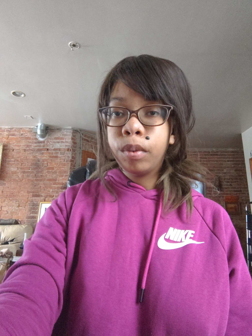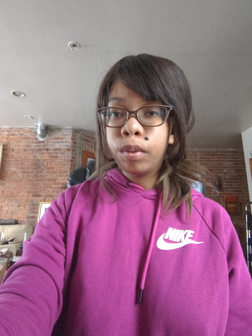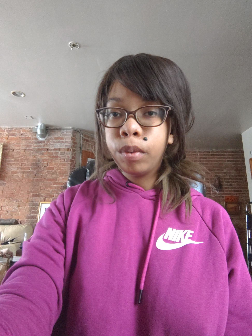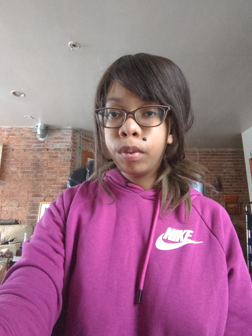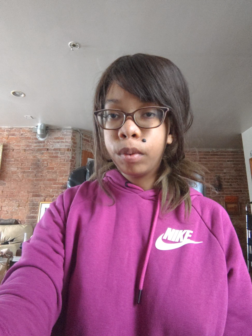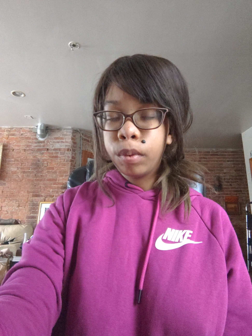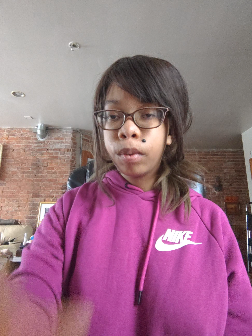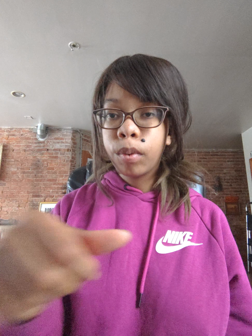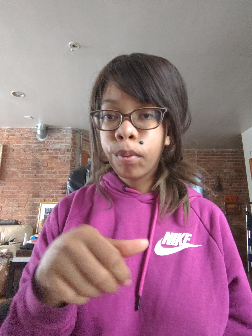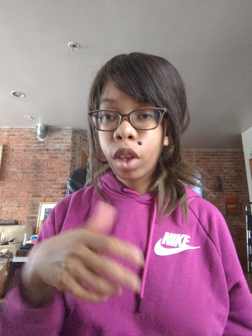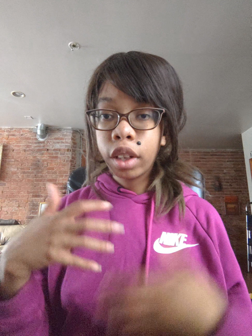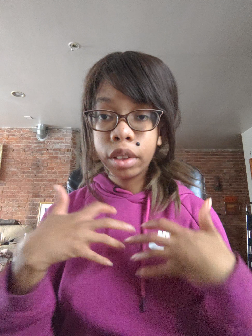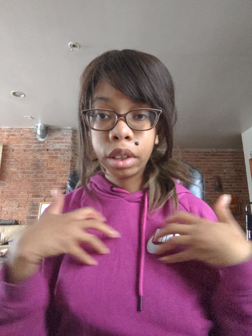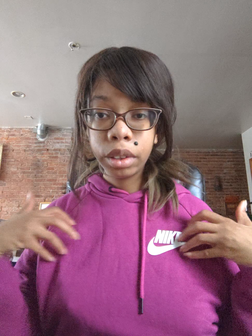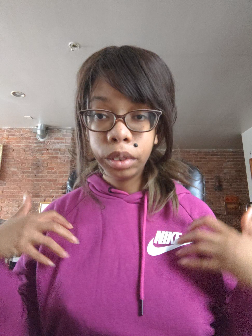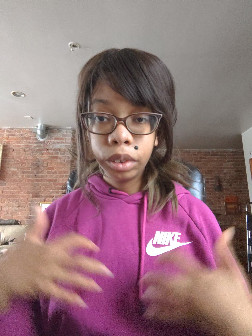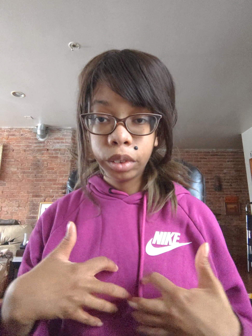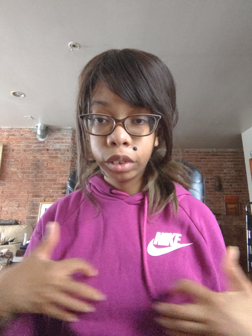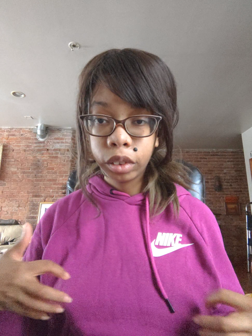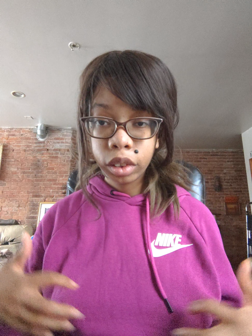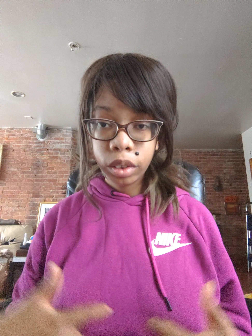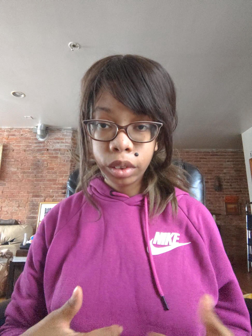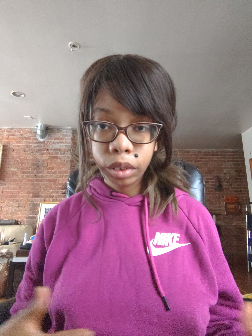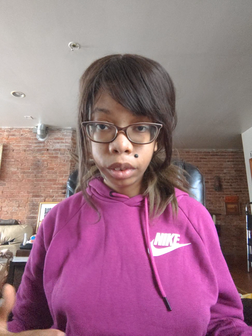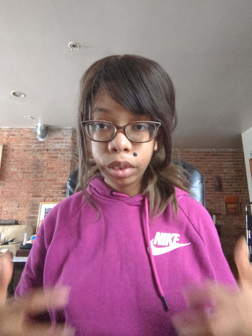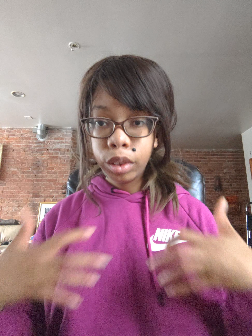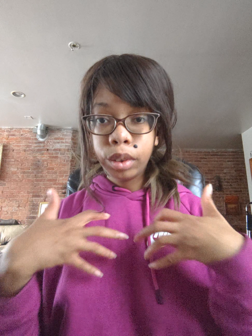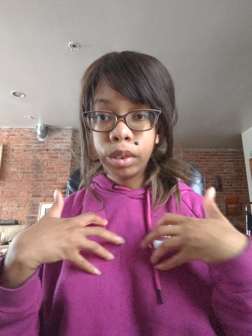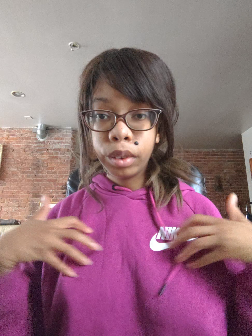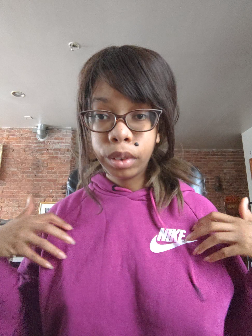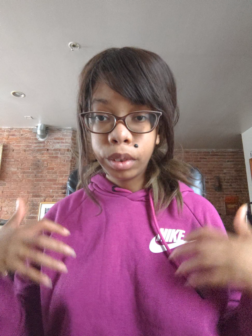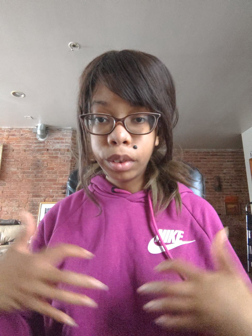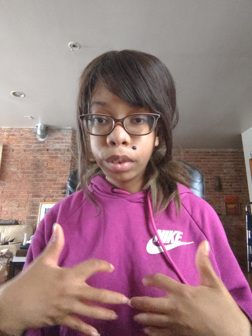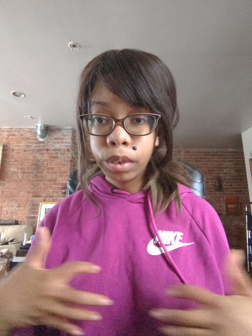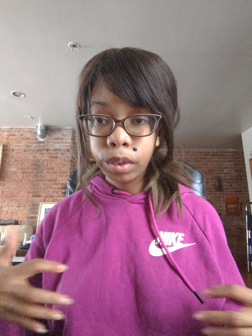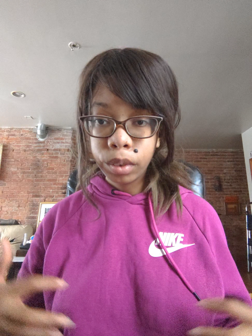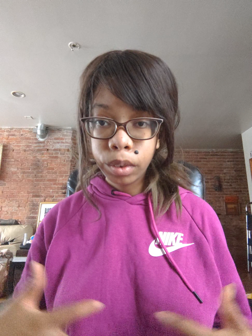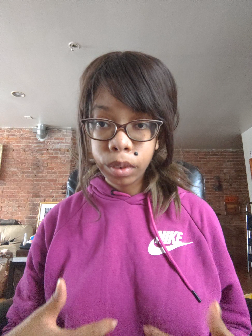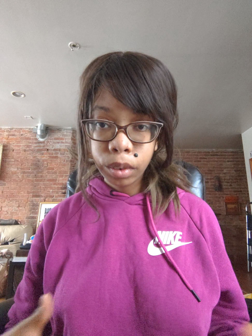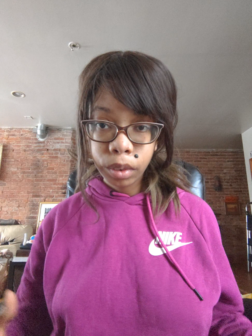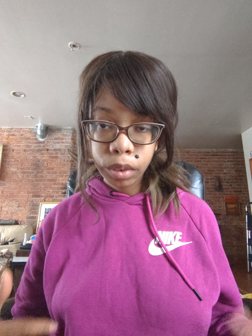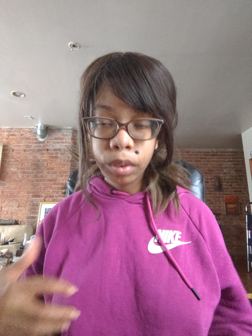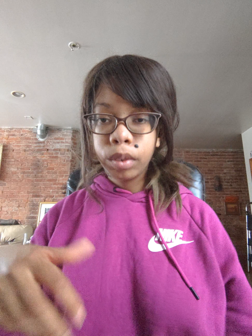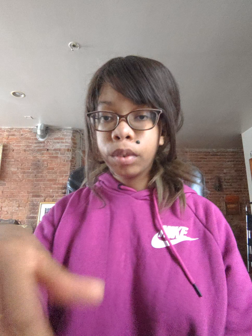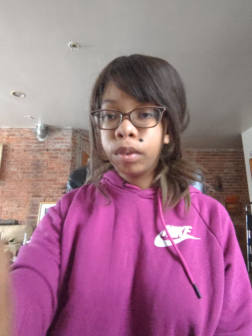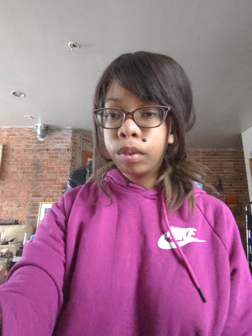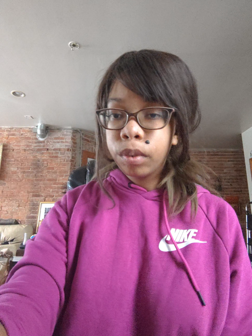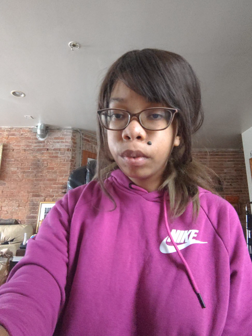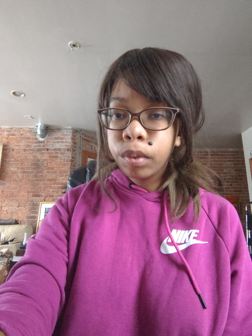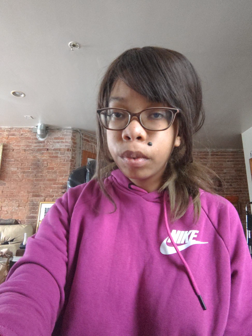zebra